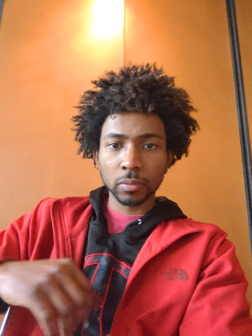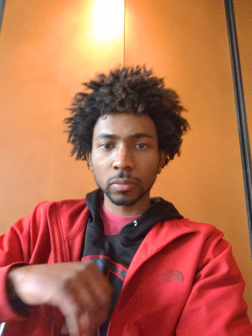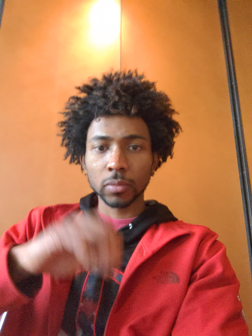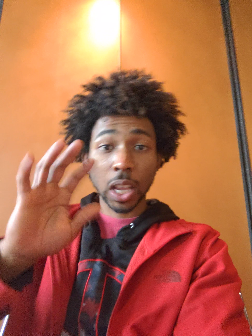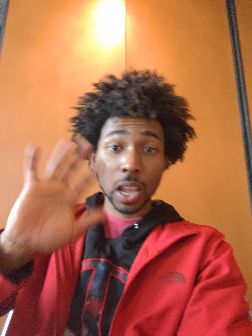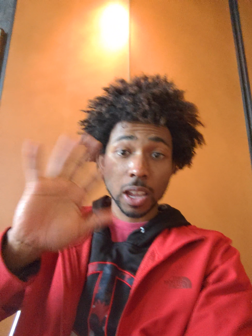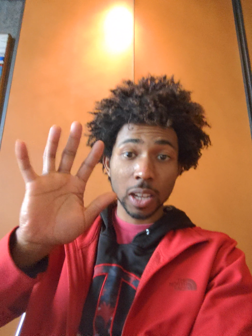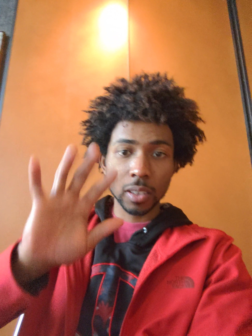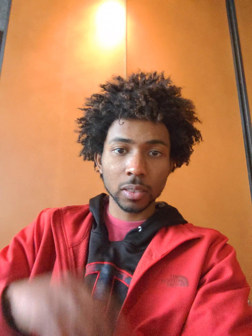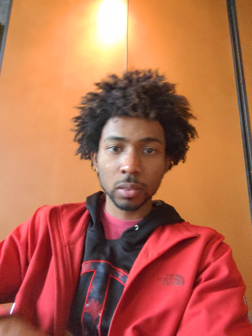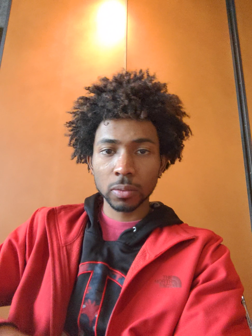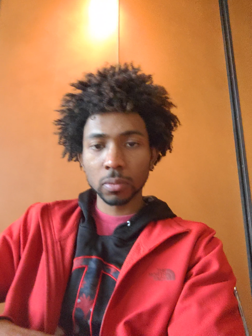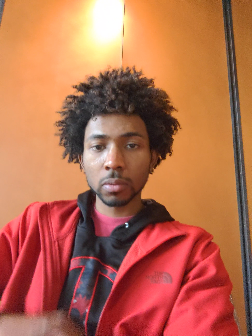hello